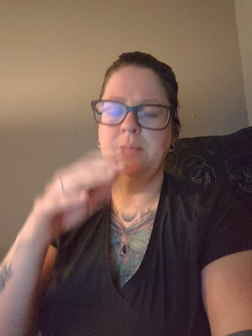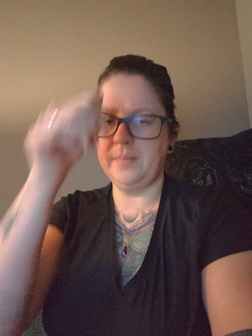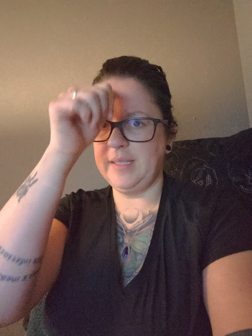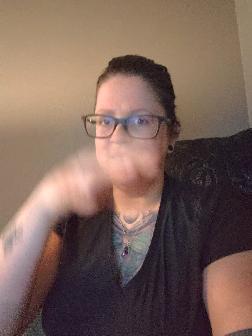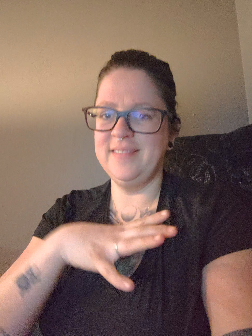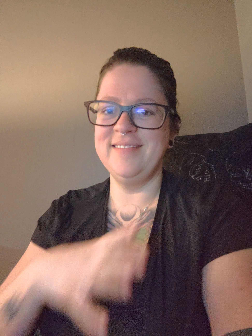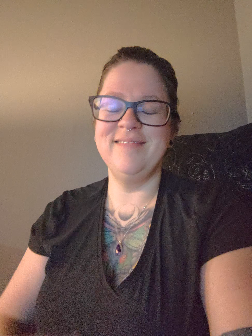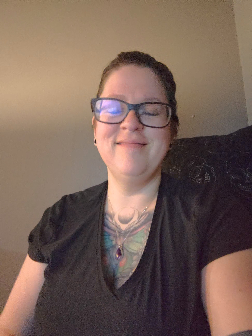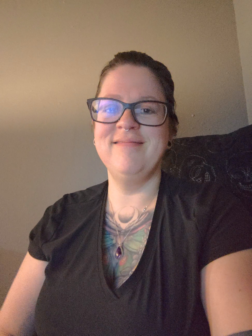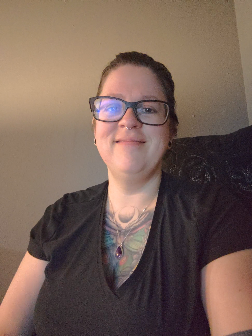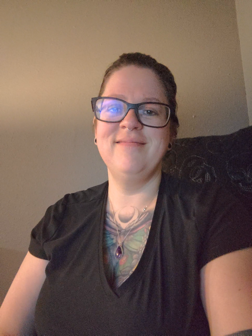man